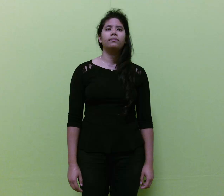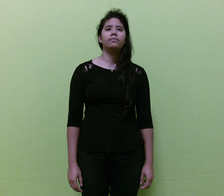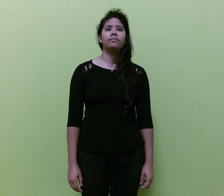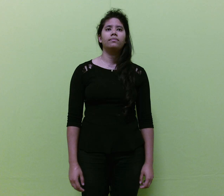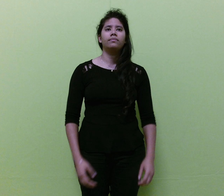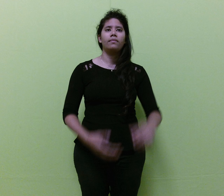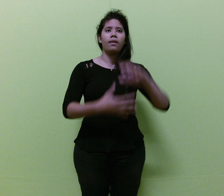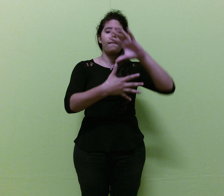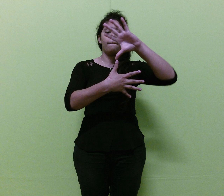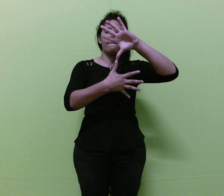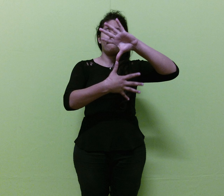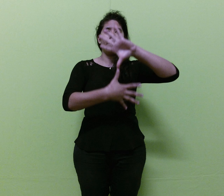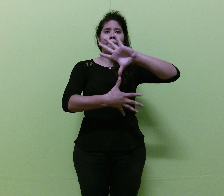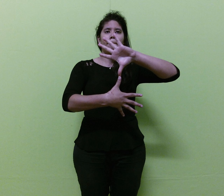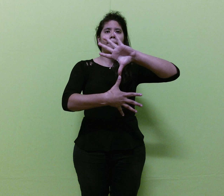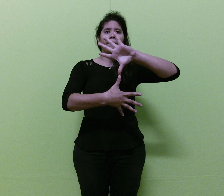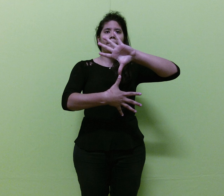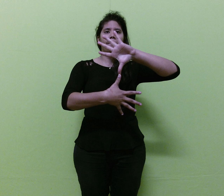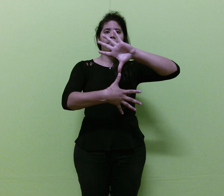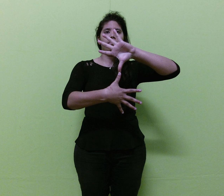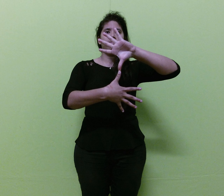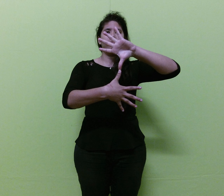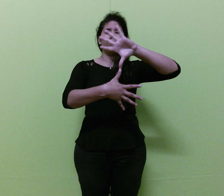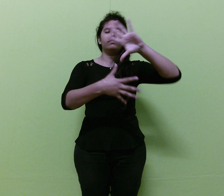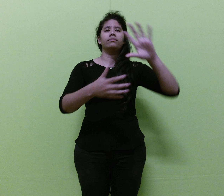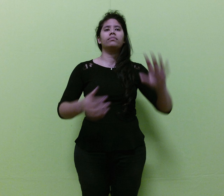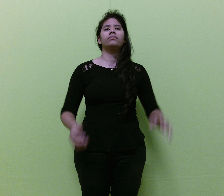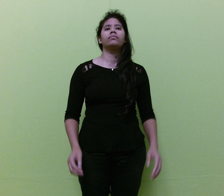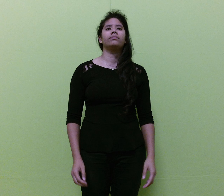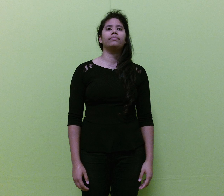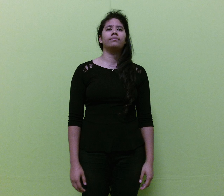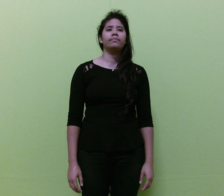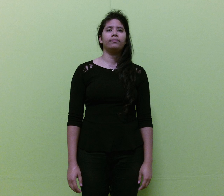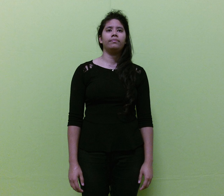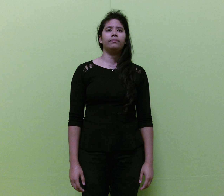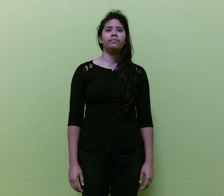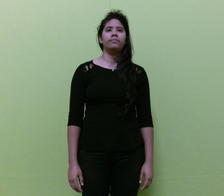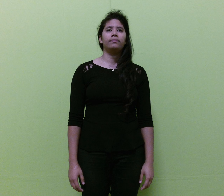América